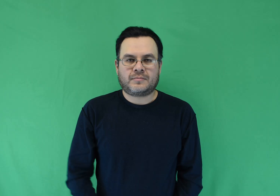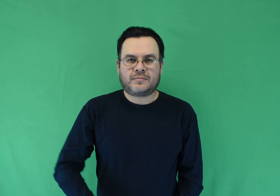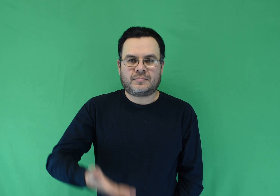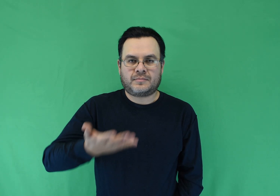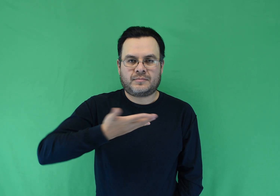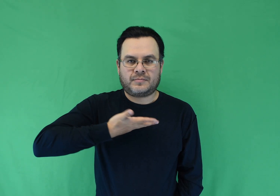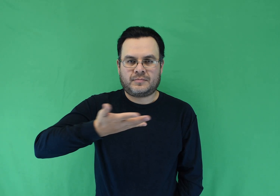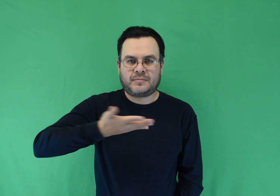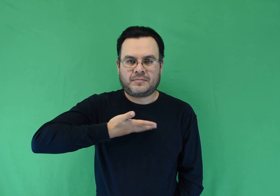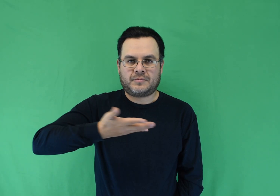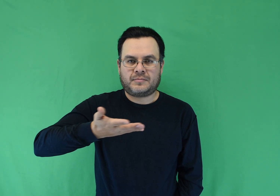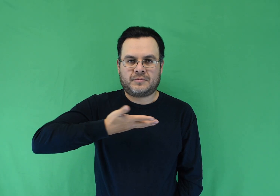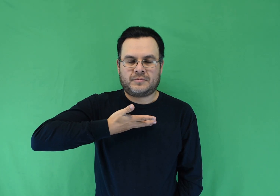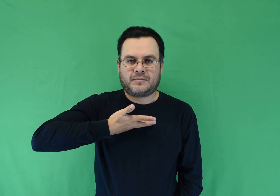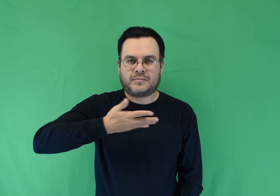tener